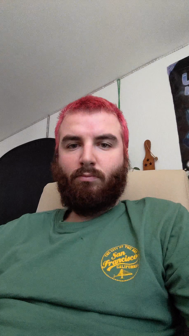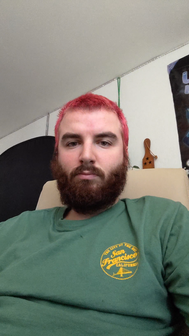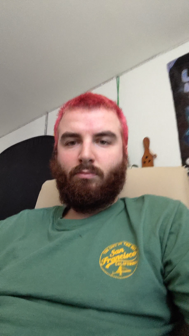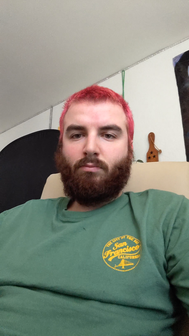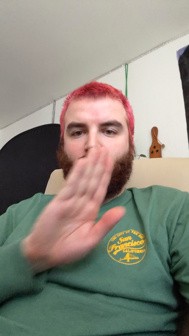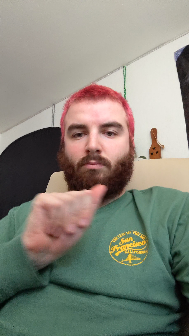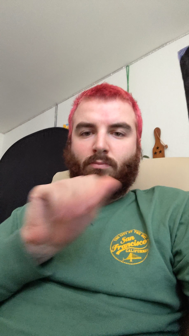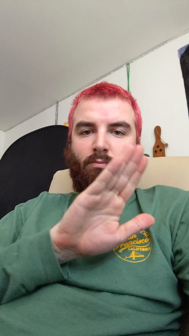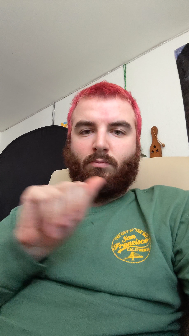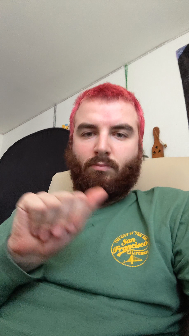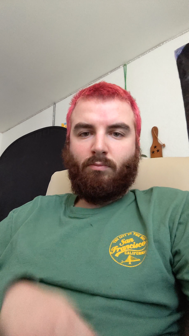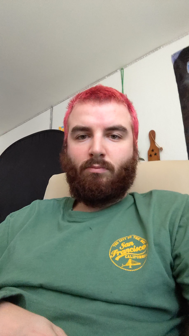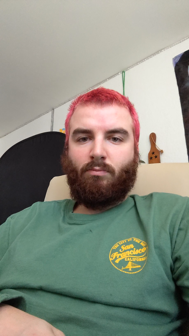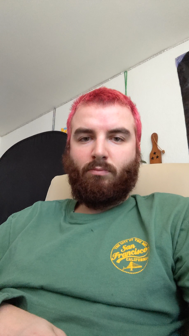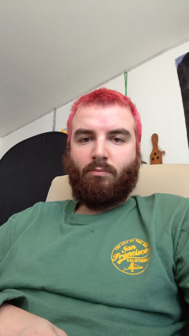baa baa